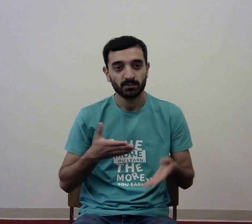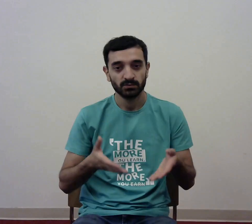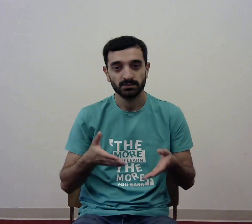bura